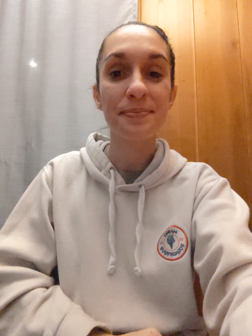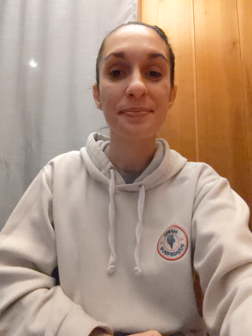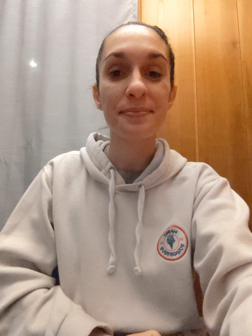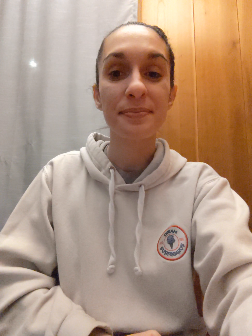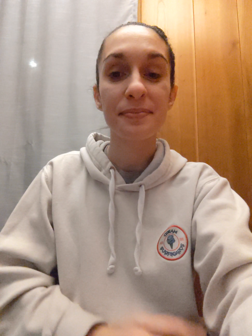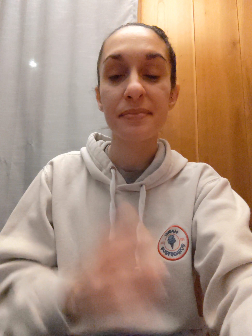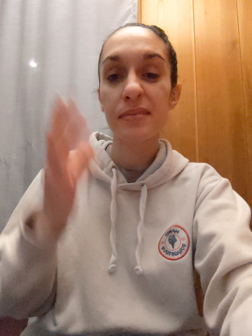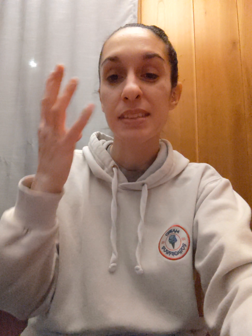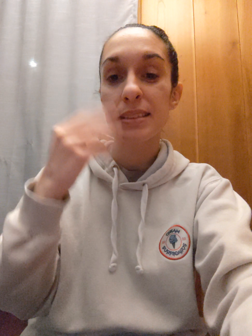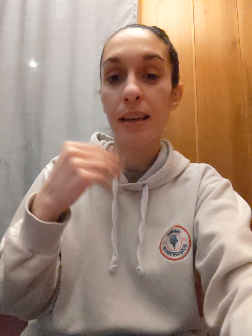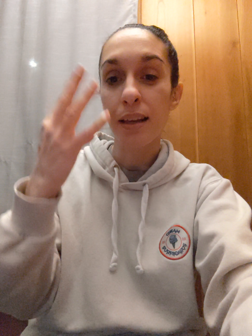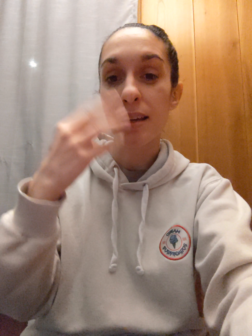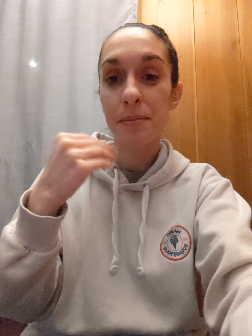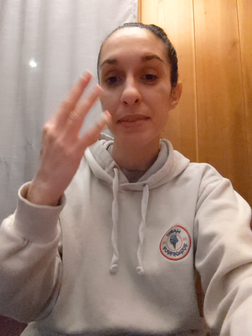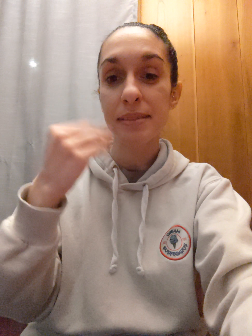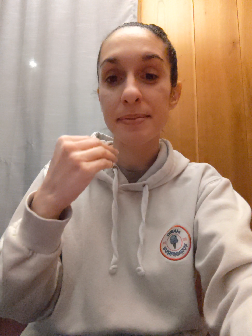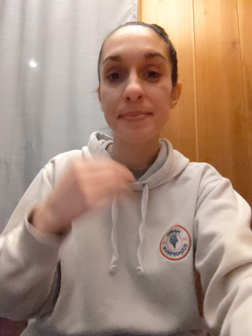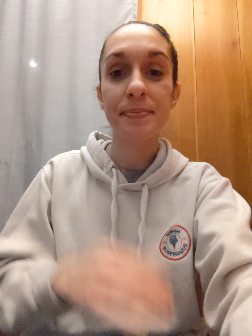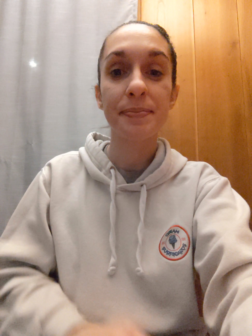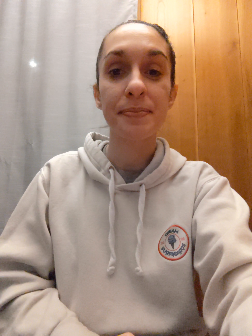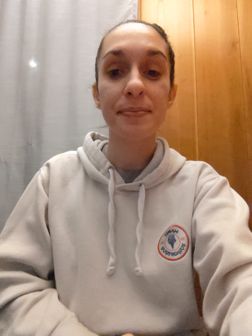sleepy